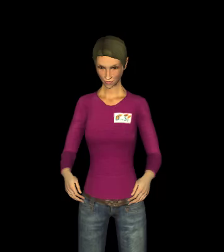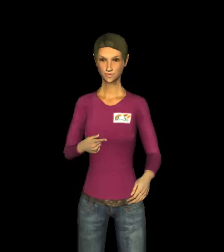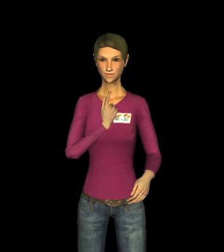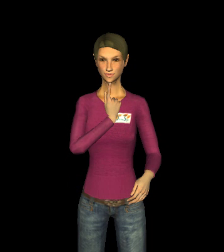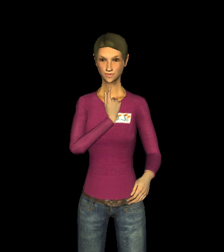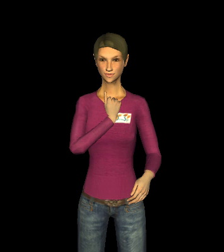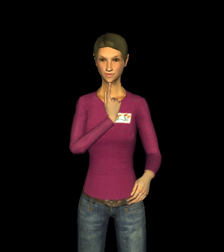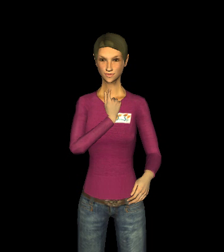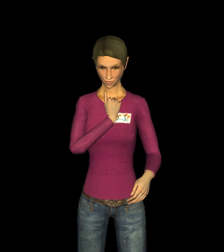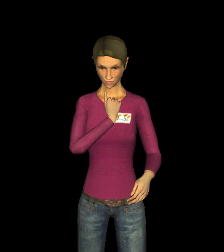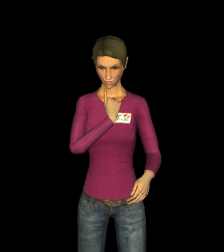كحول